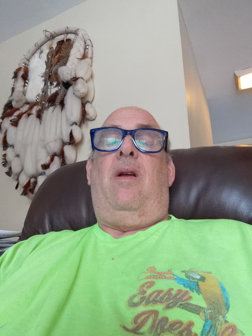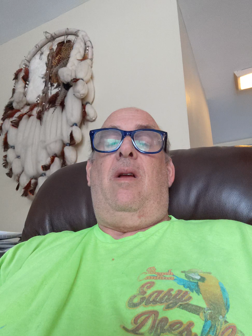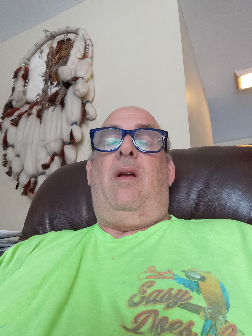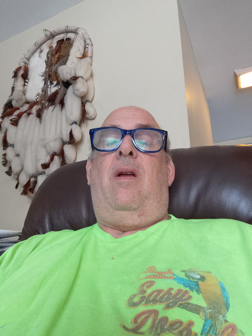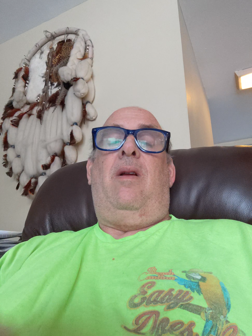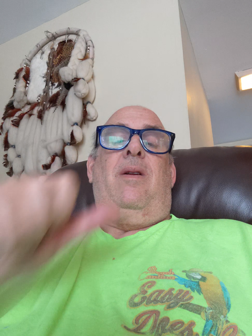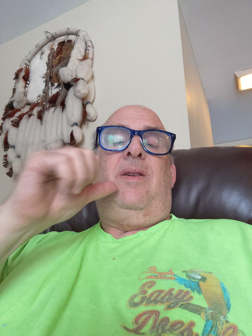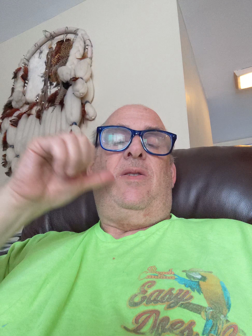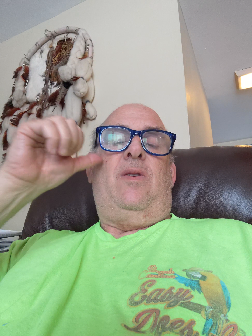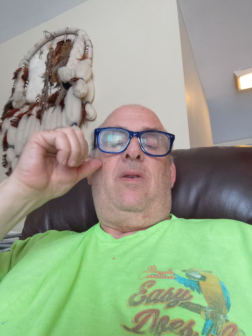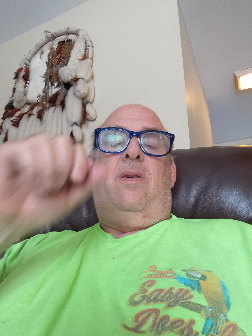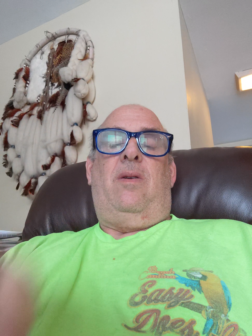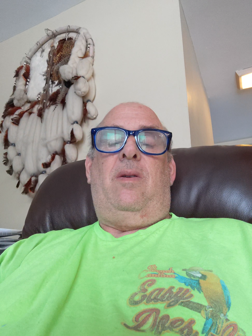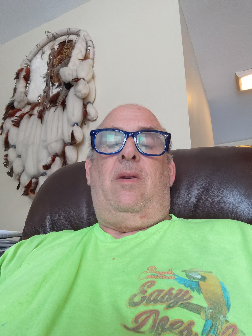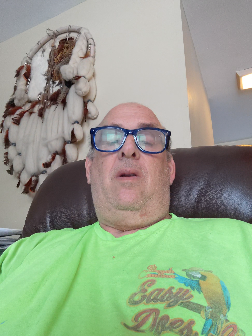yesterday